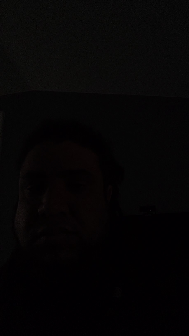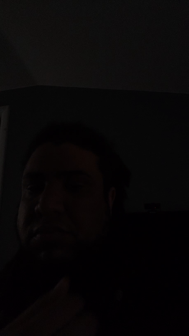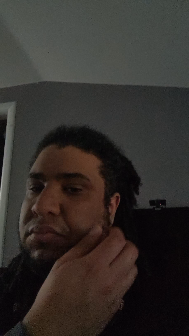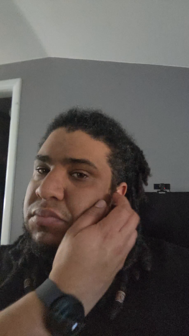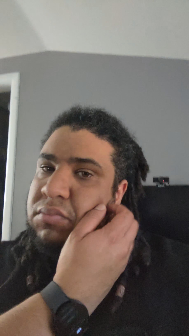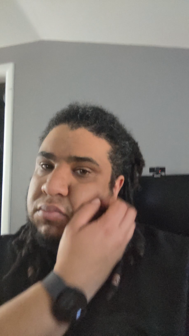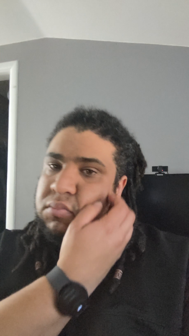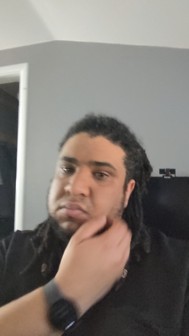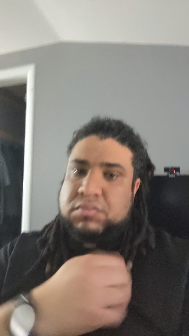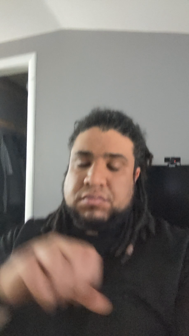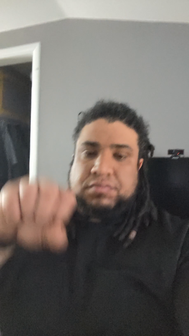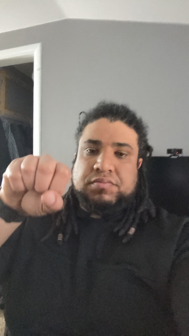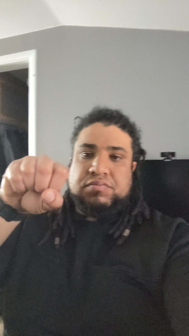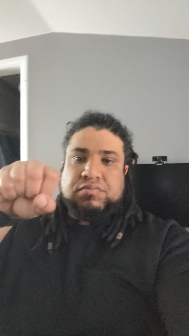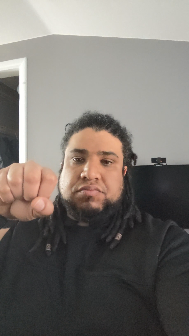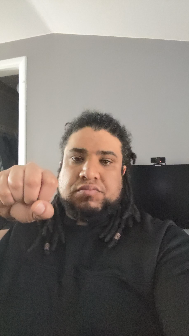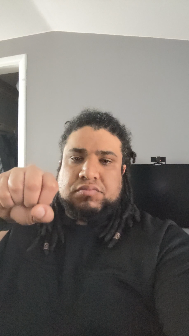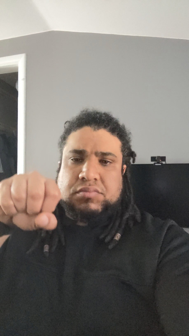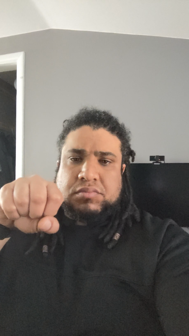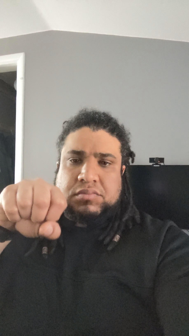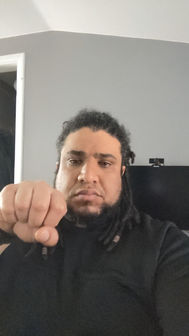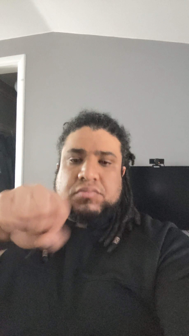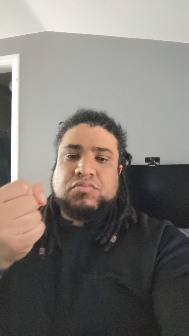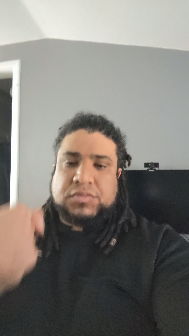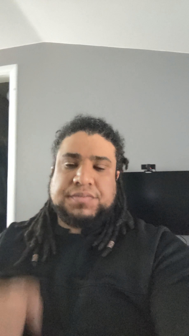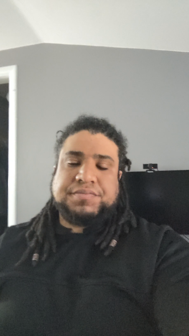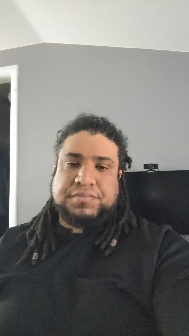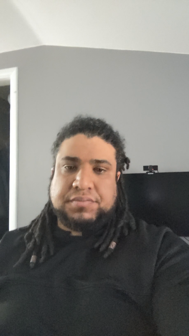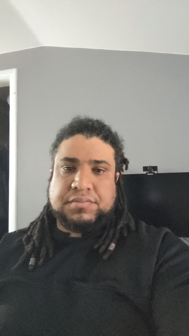break